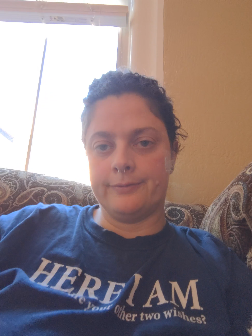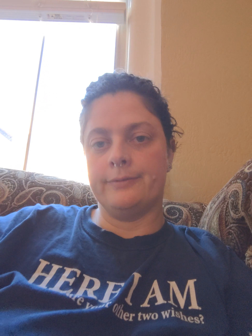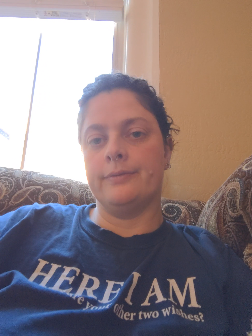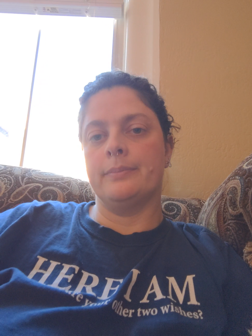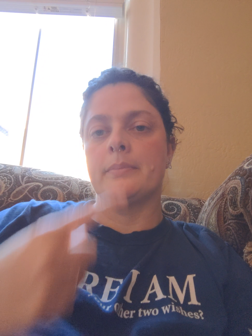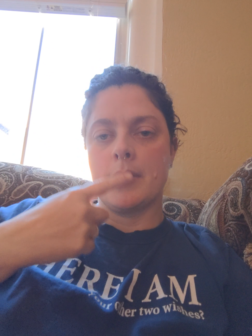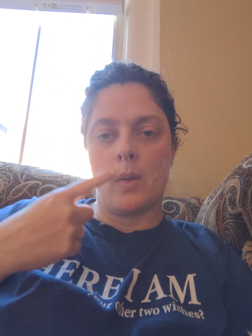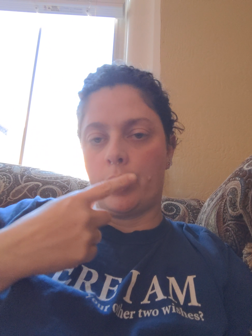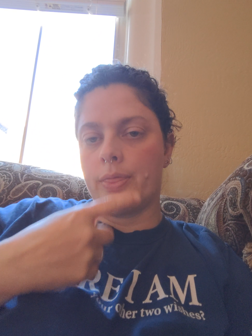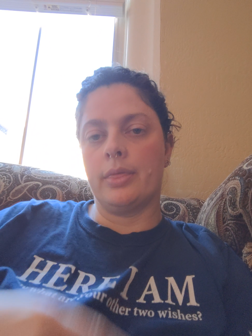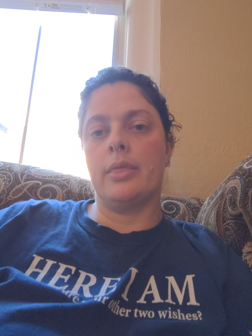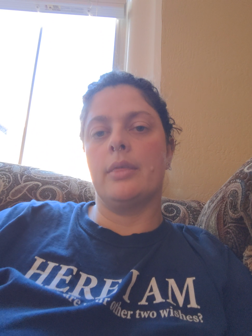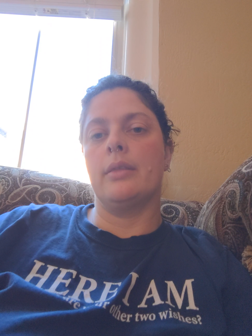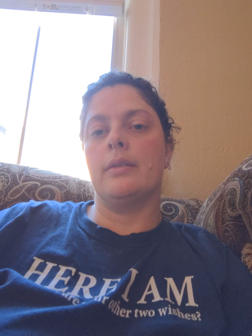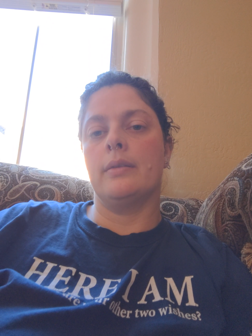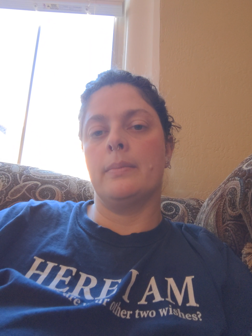mouth